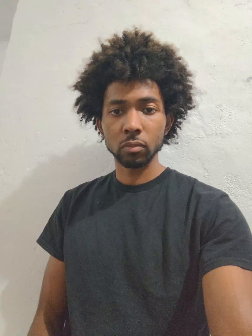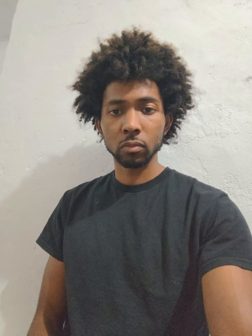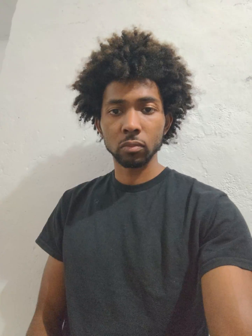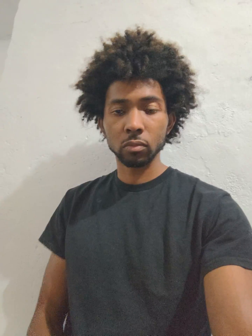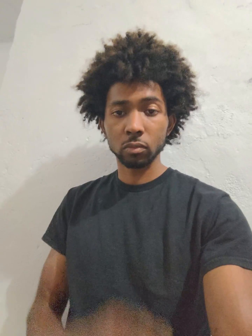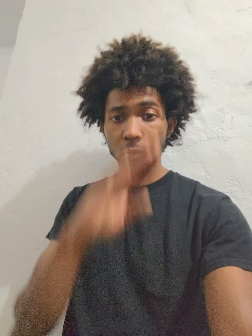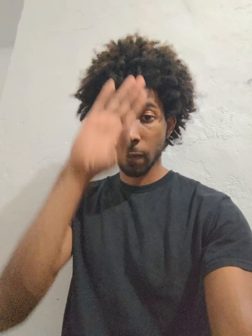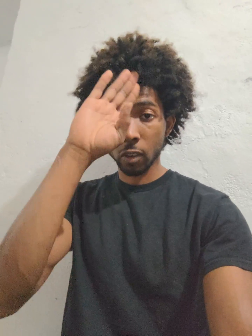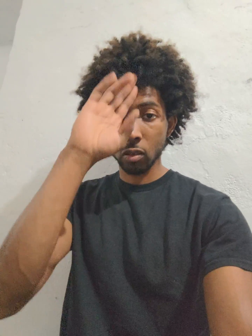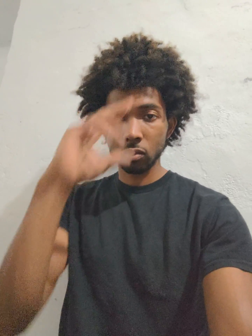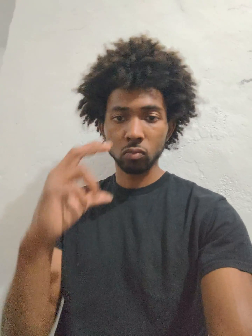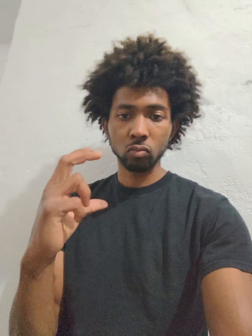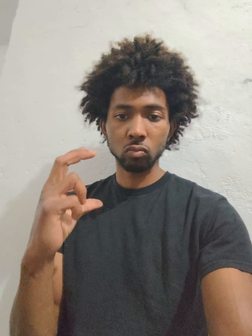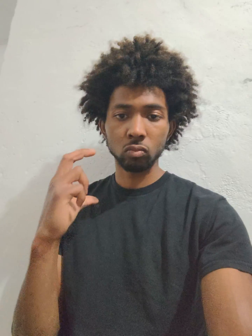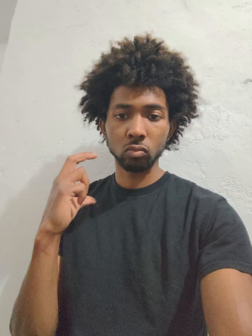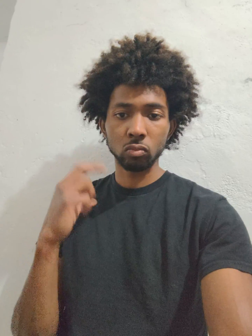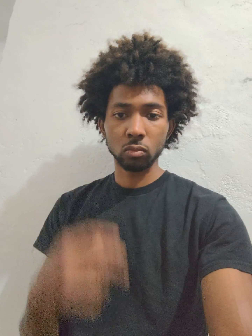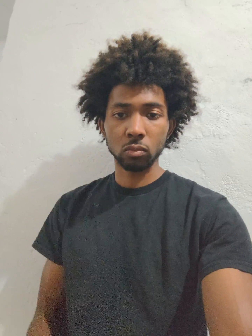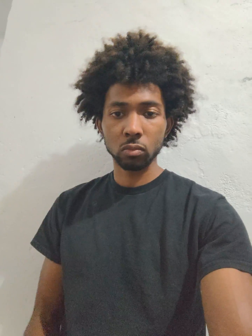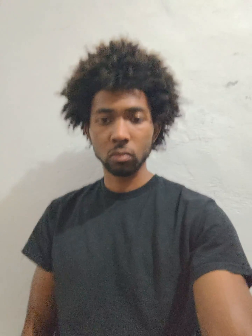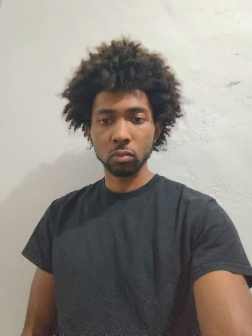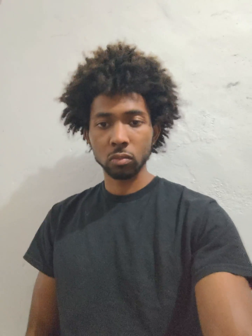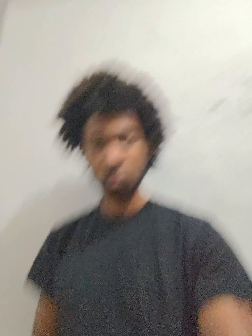fire truck